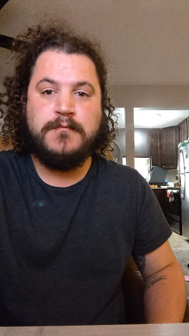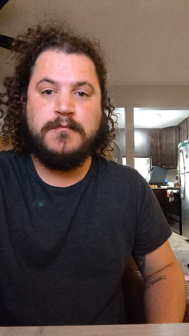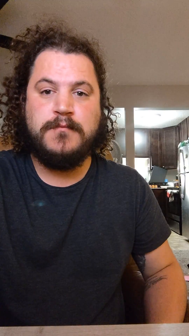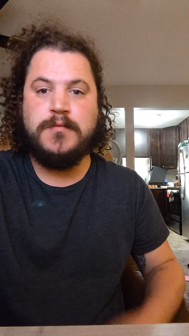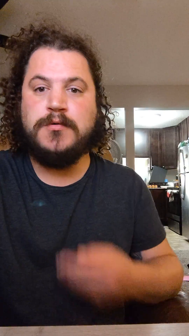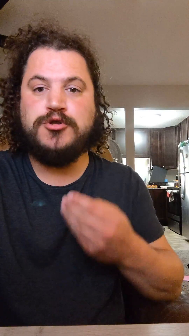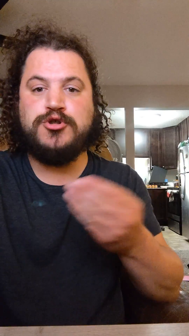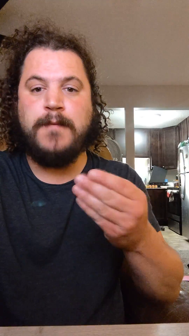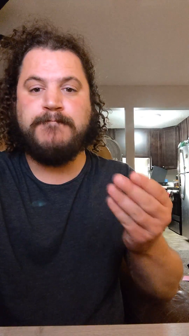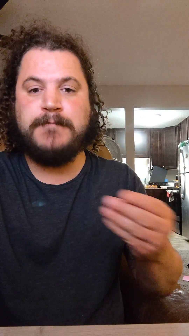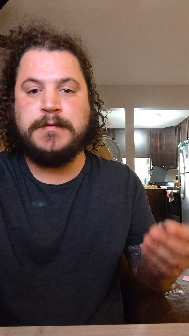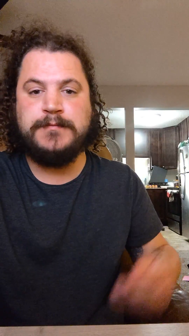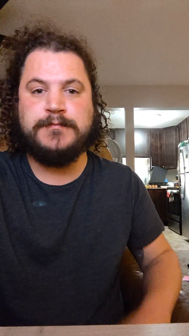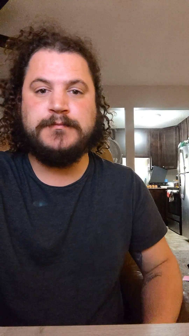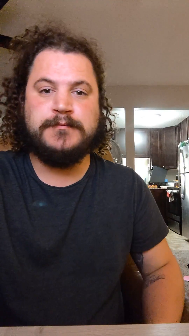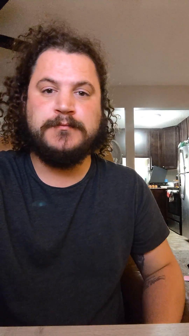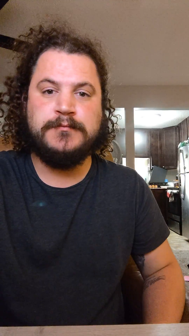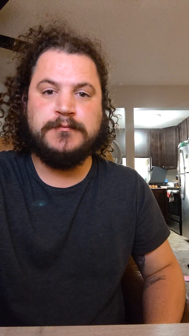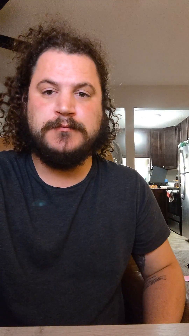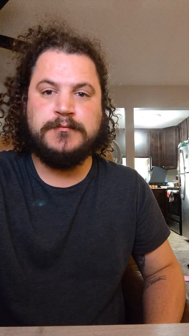shopping